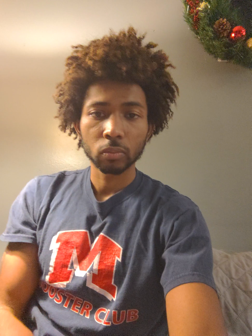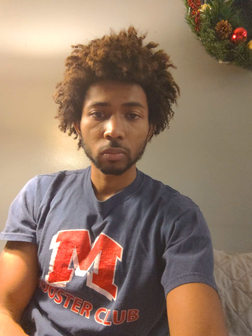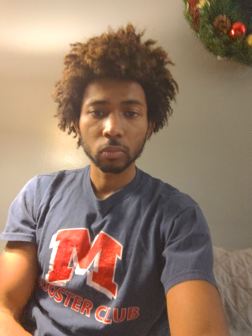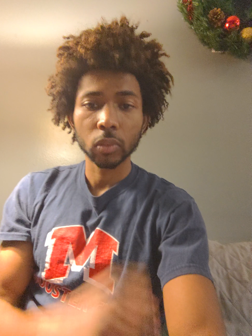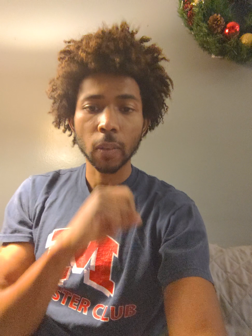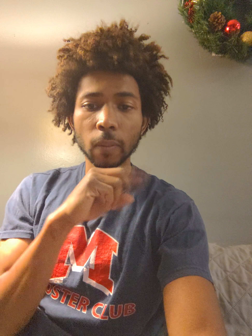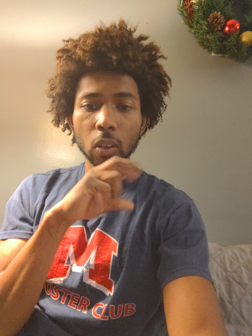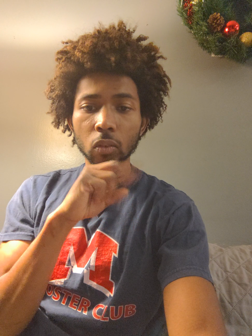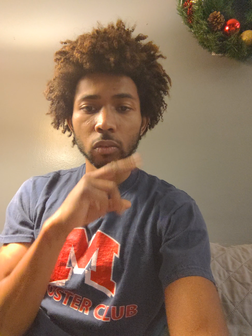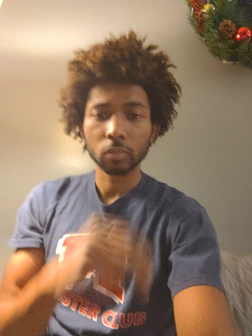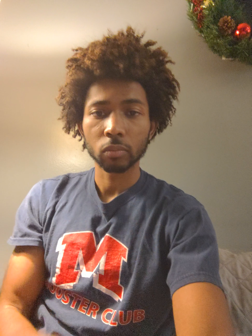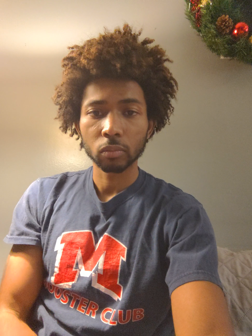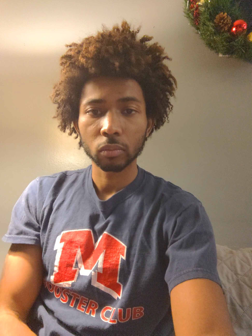frog